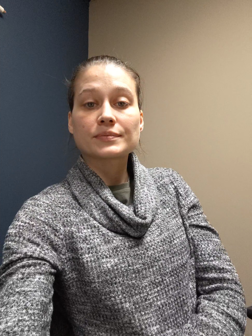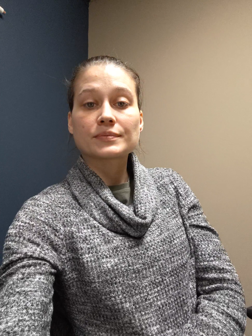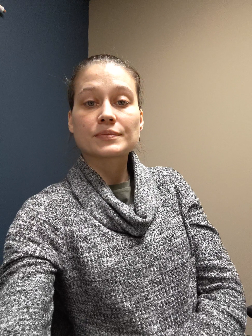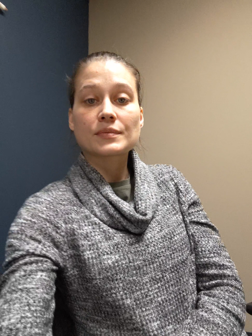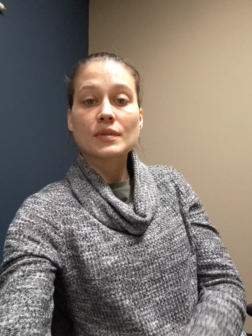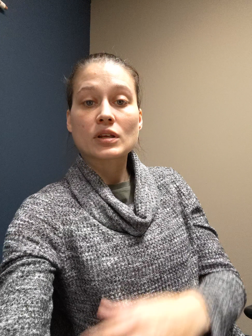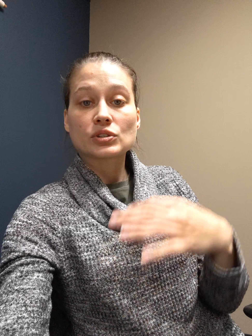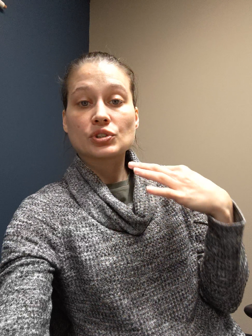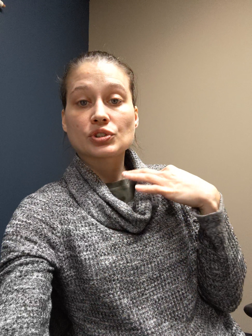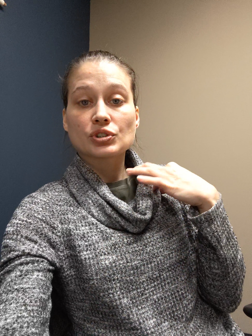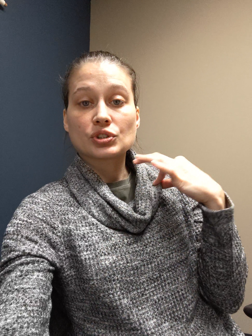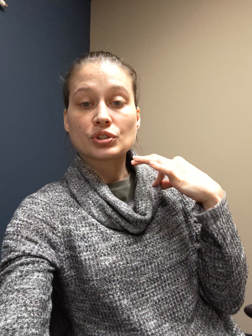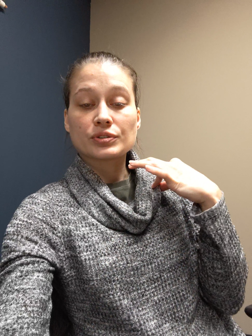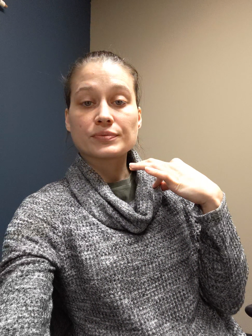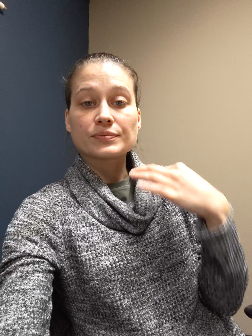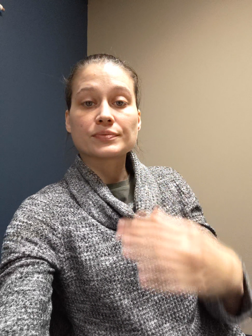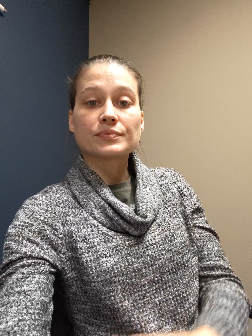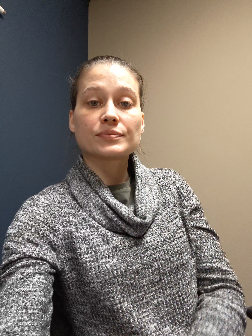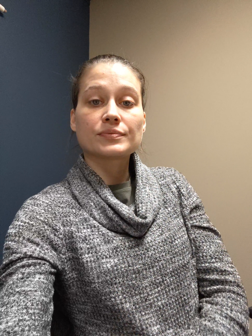shirt